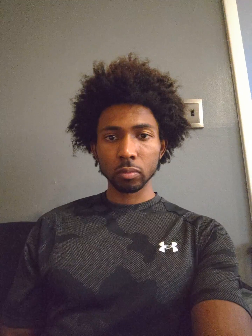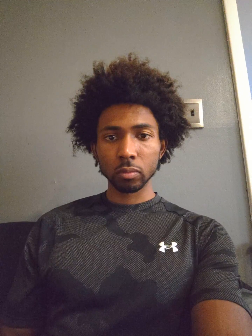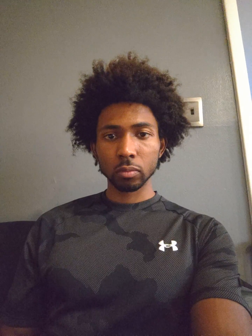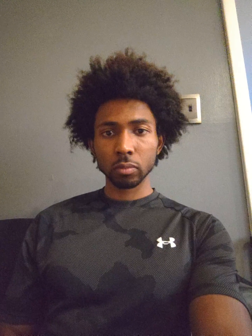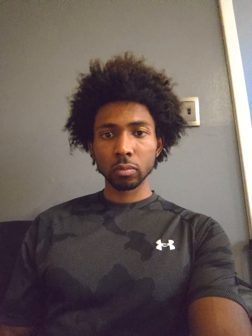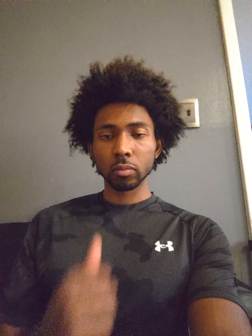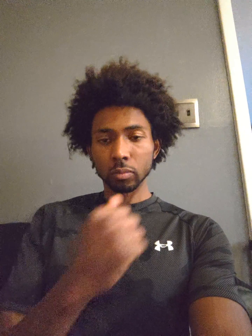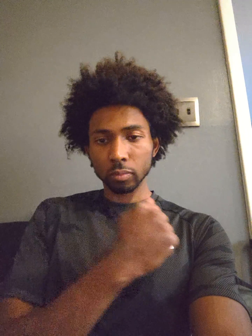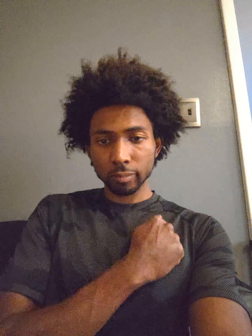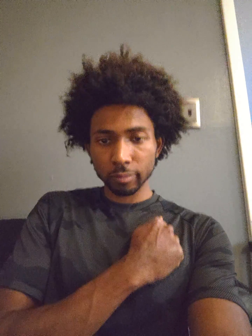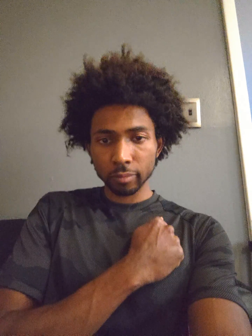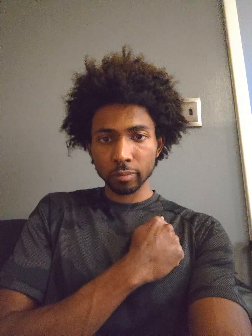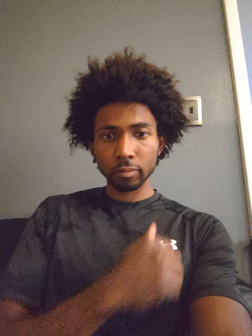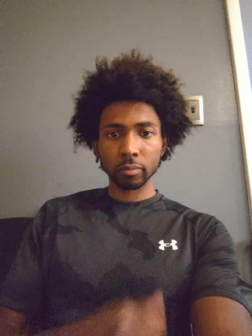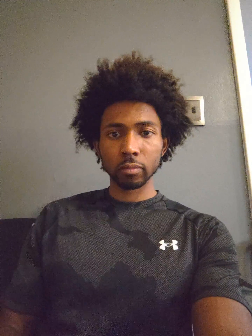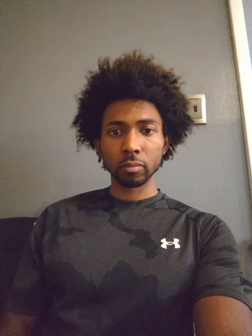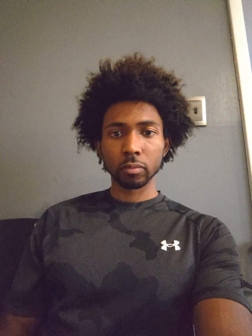hug